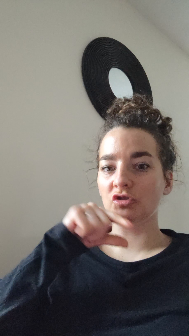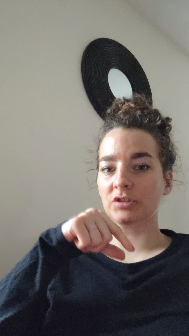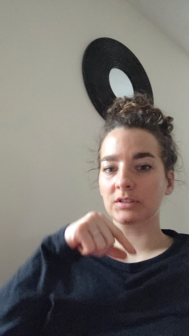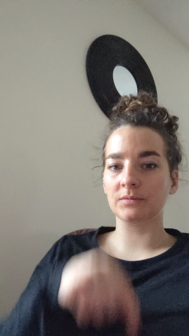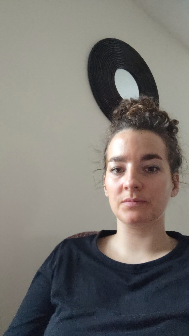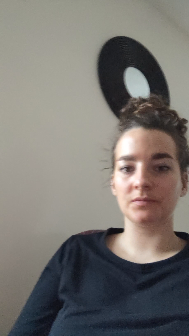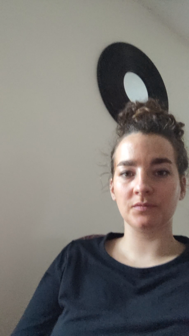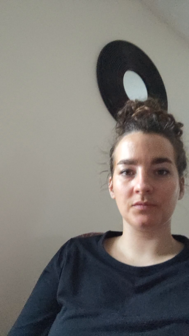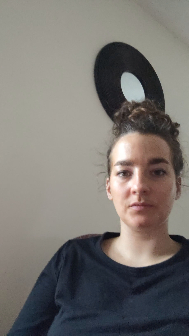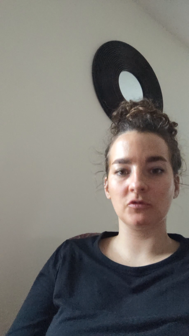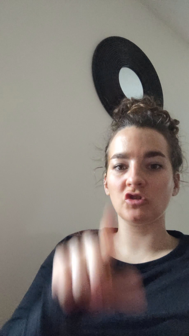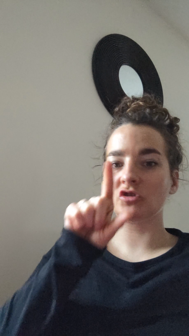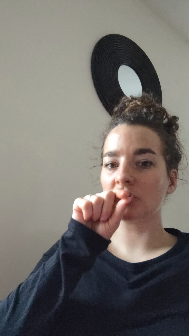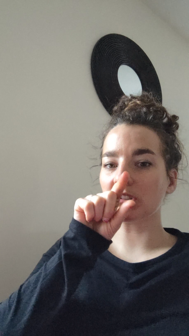chicken